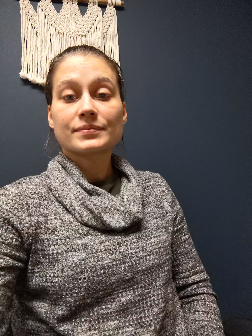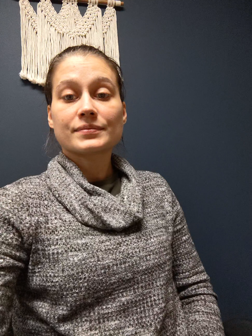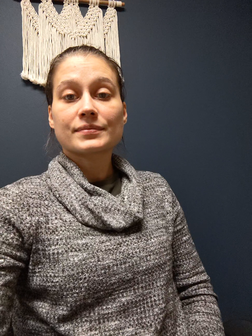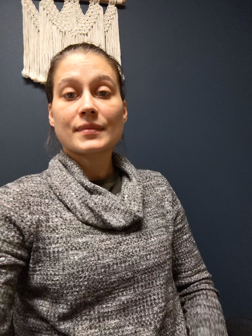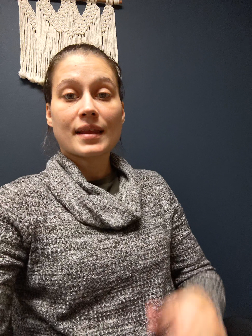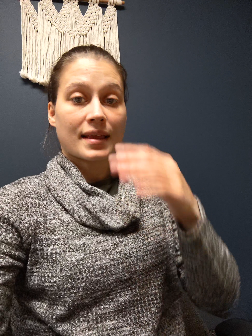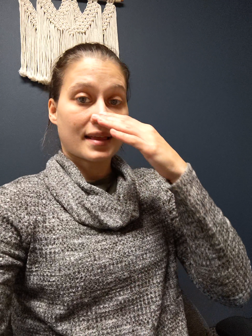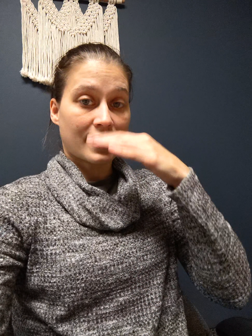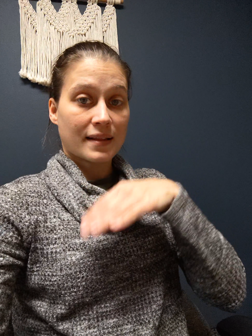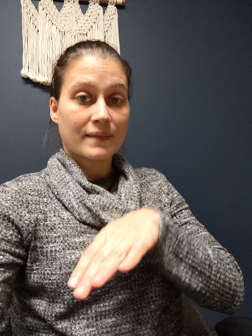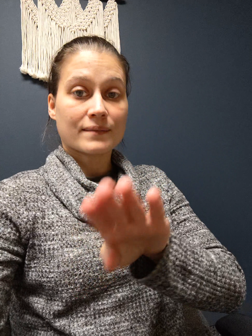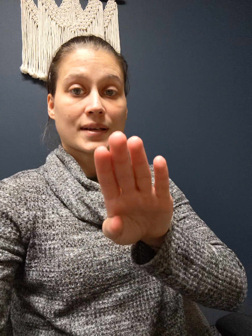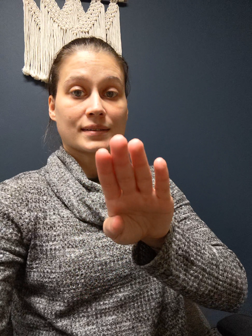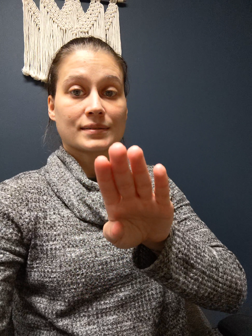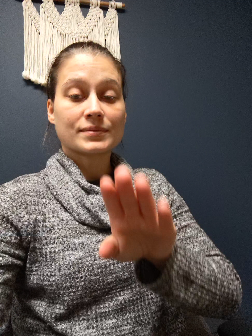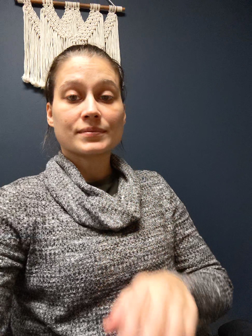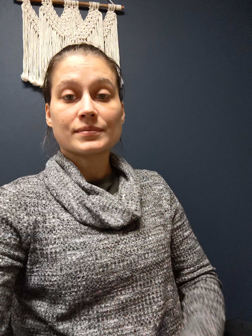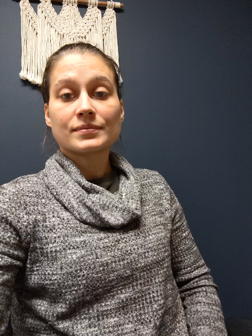elephant